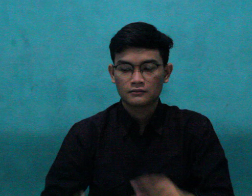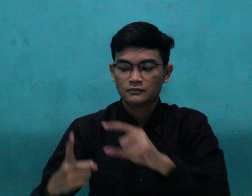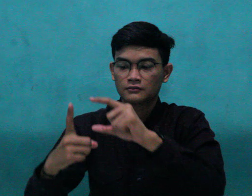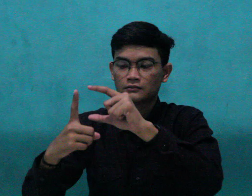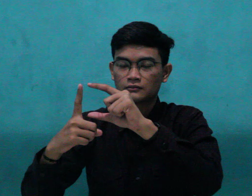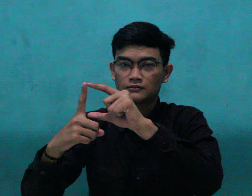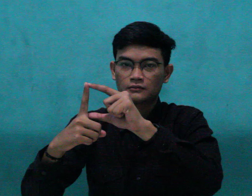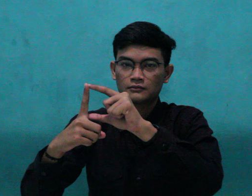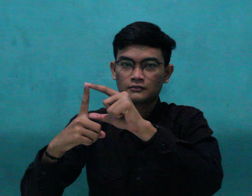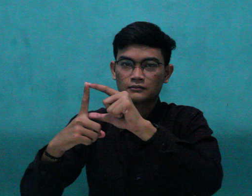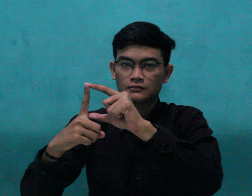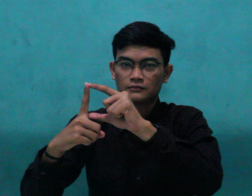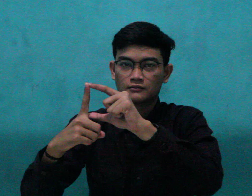D